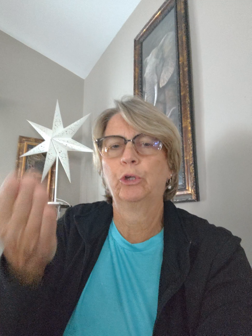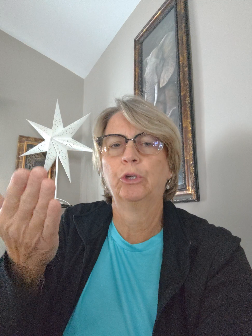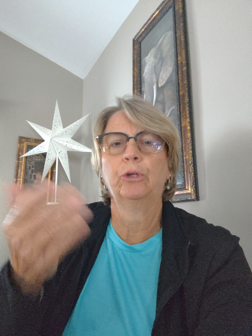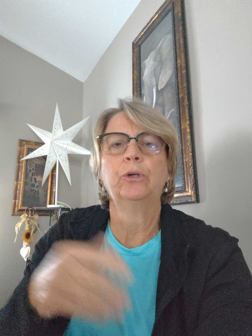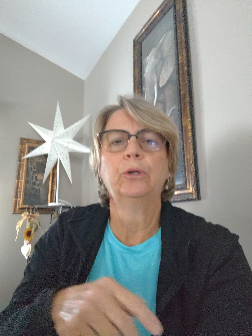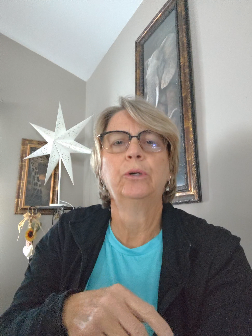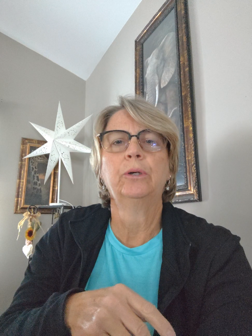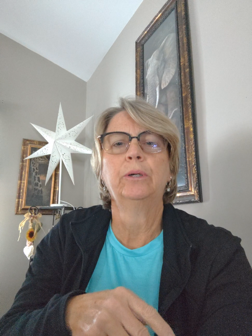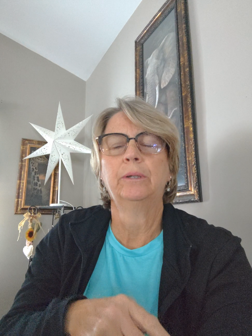book